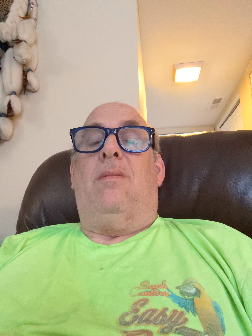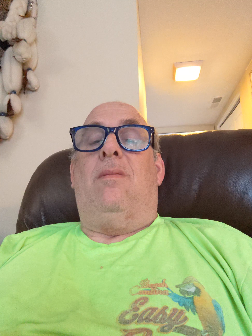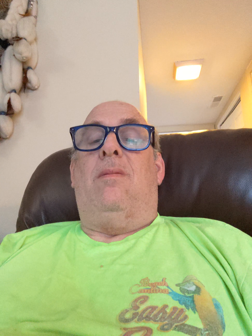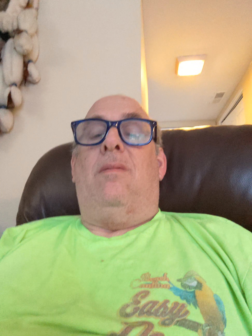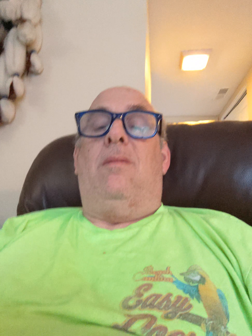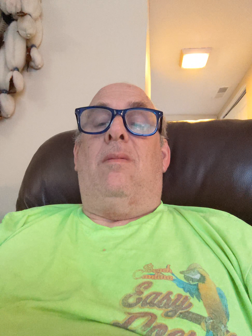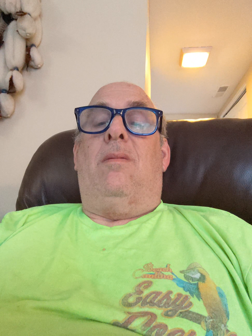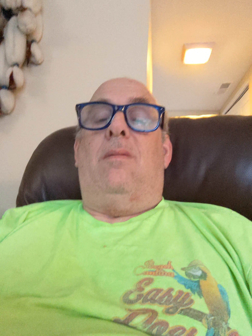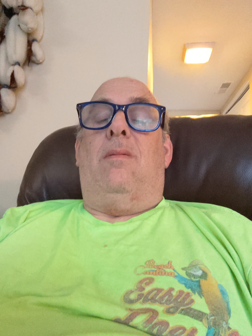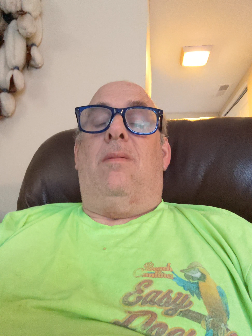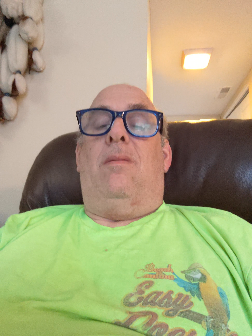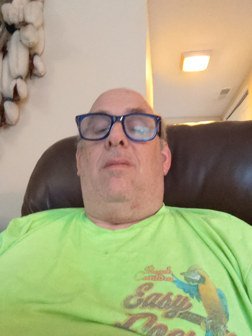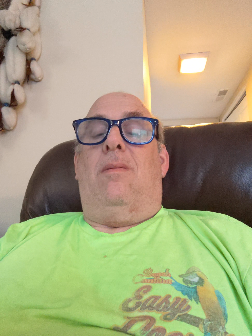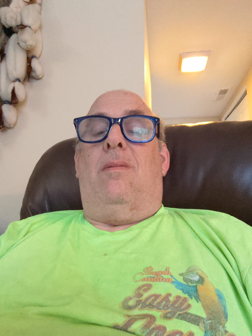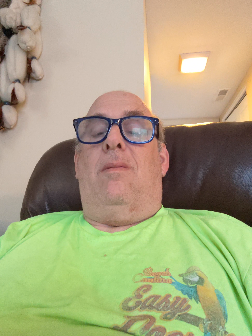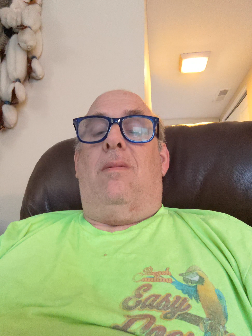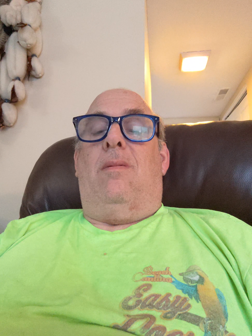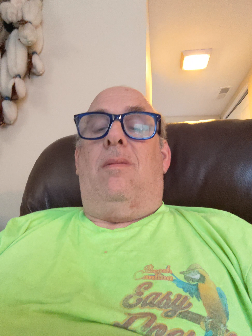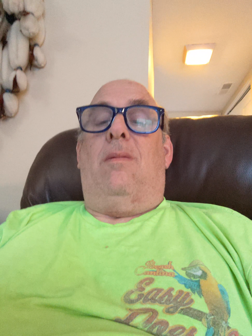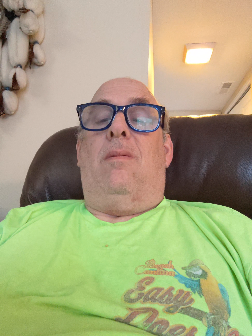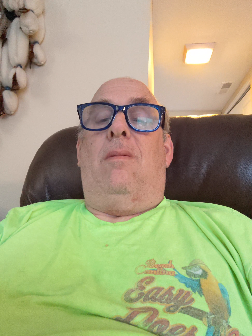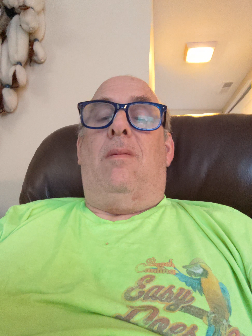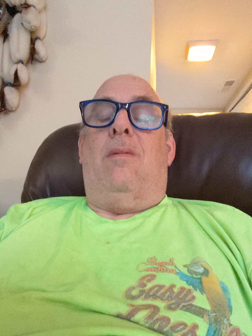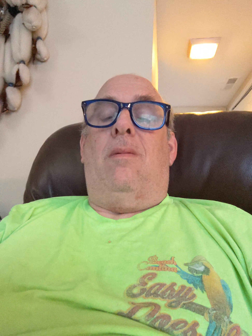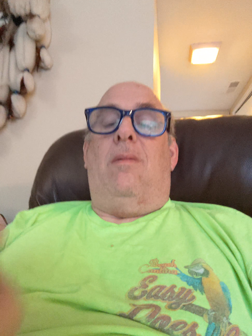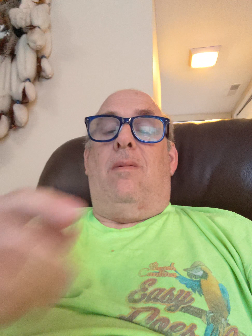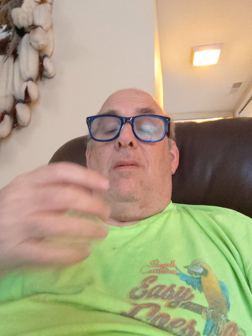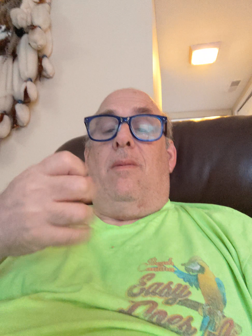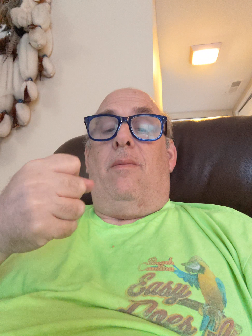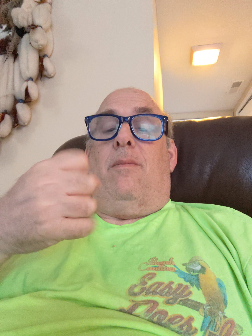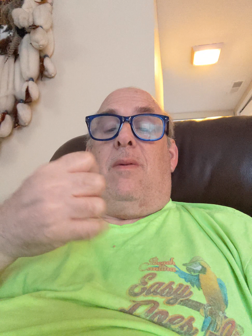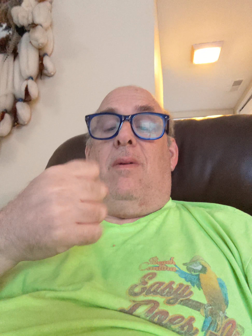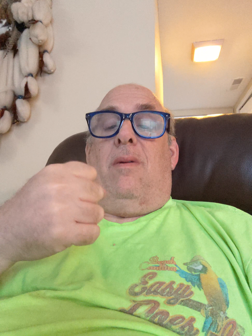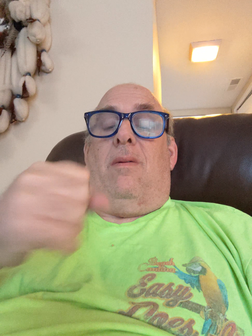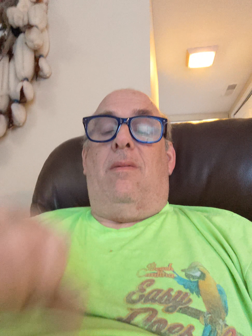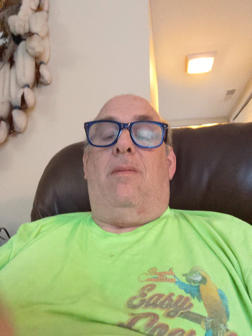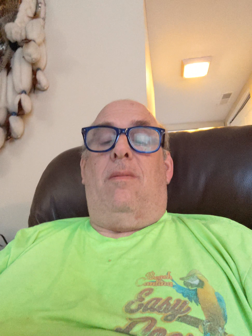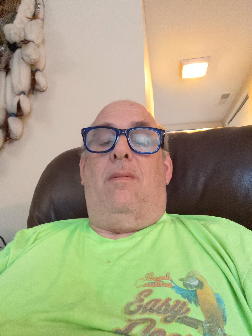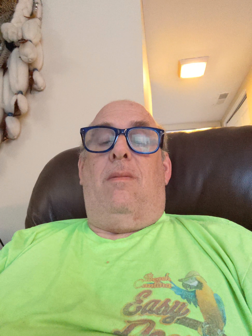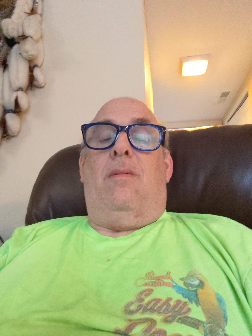milk